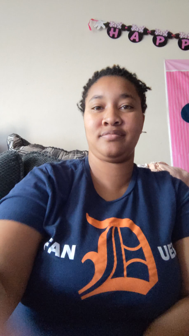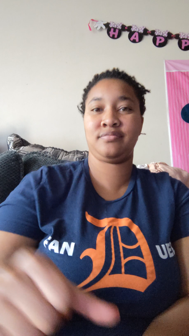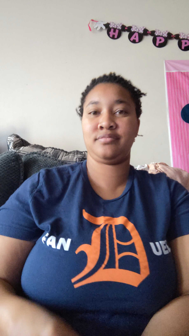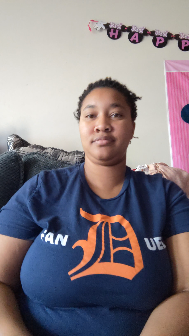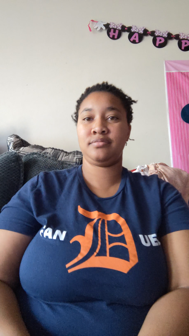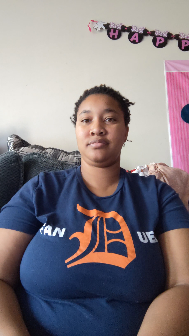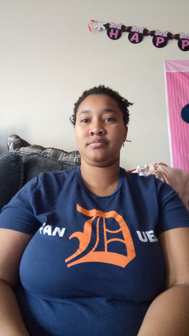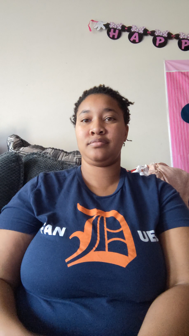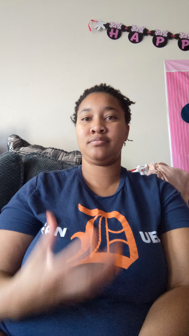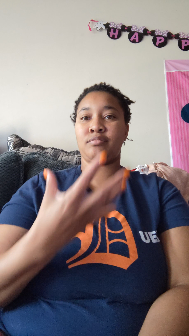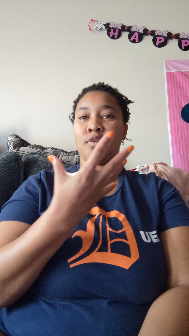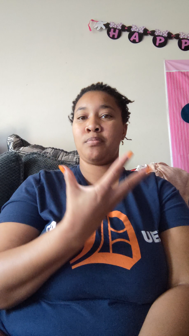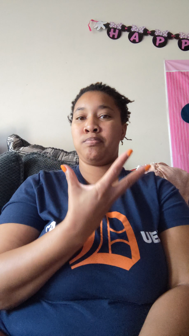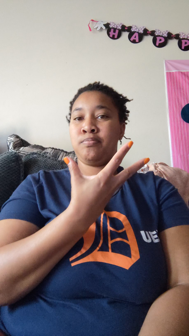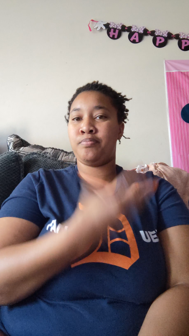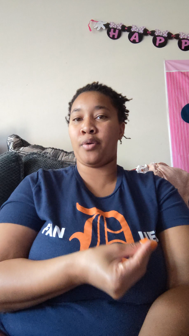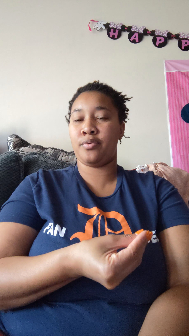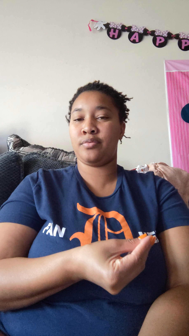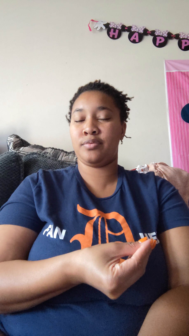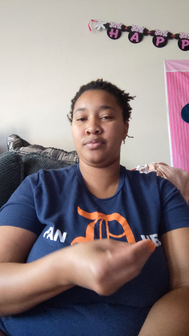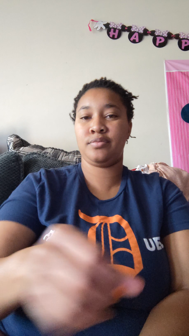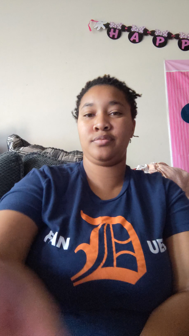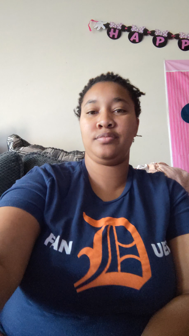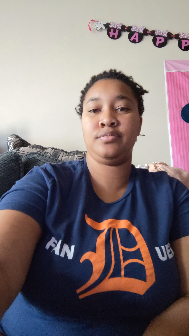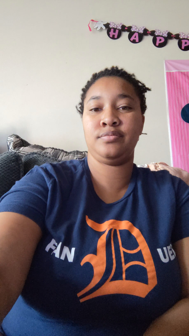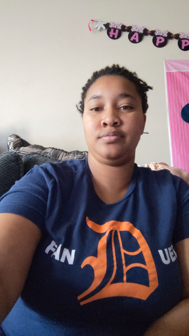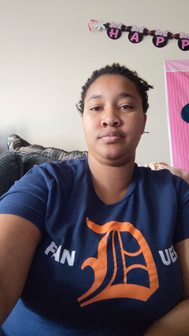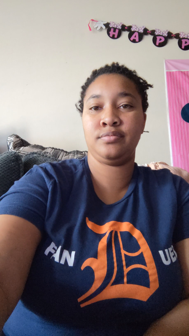poor